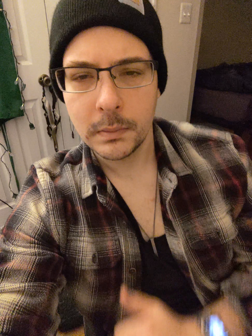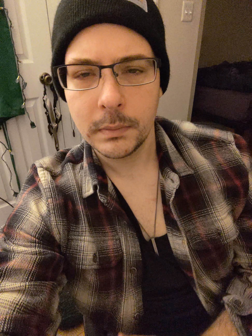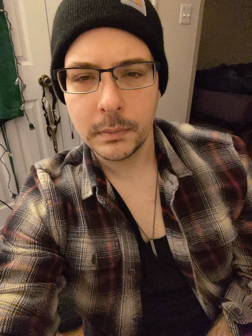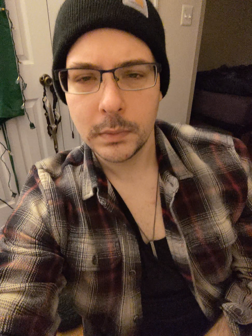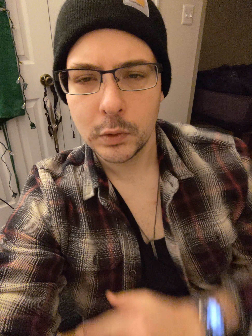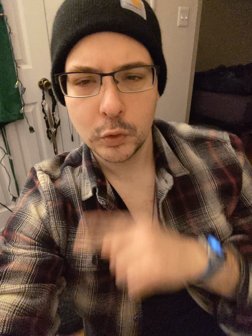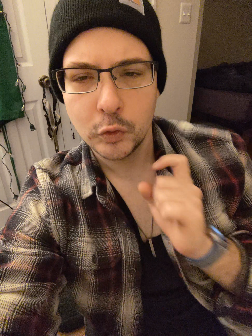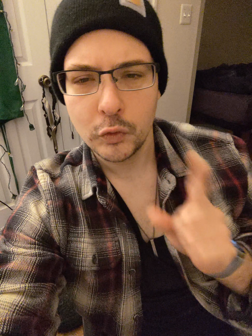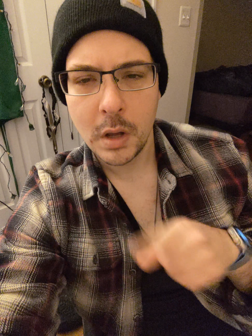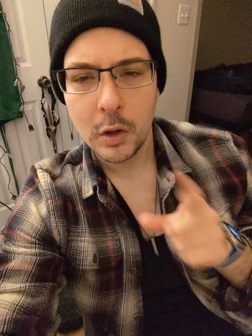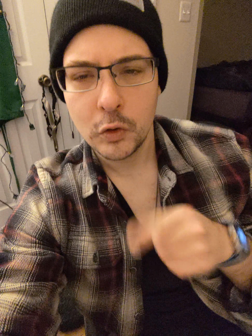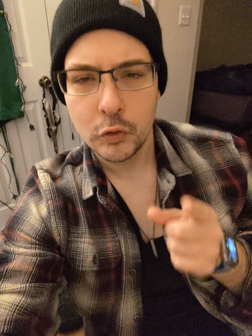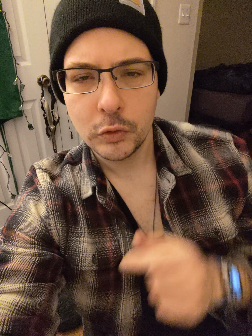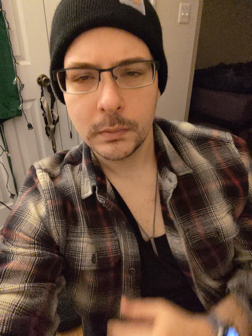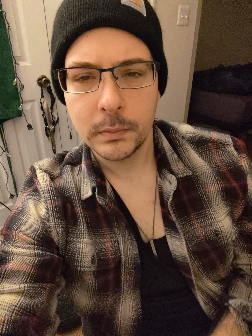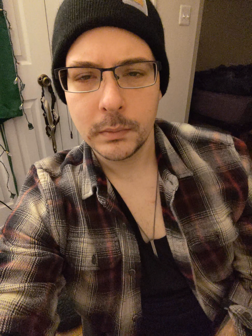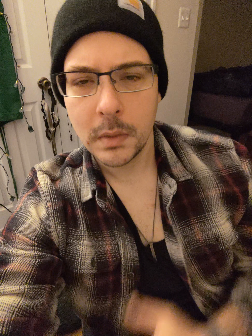dryer